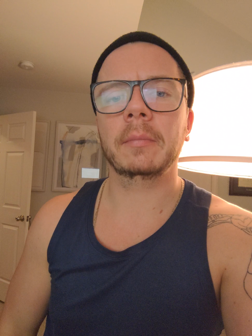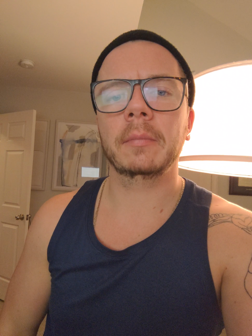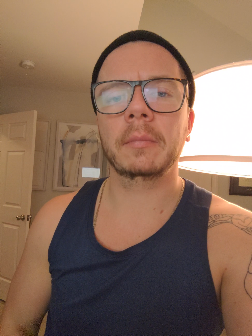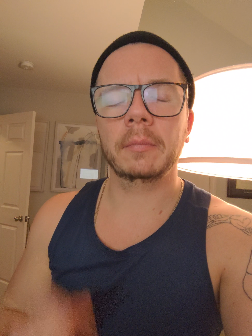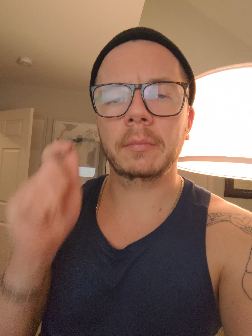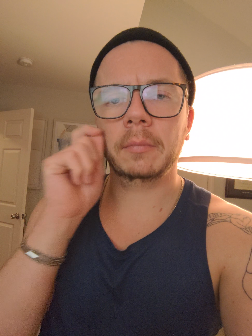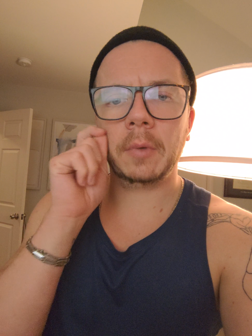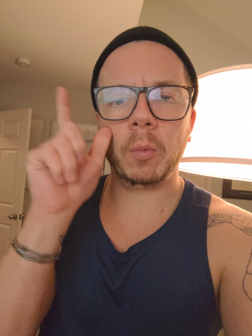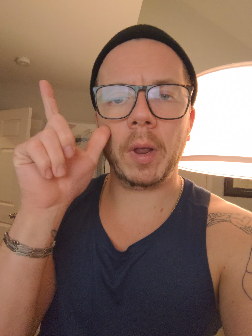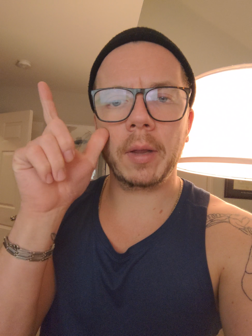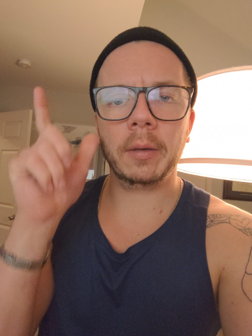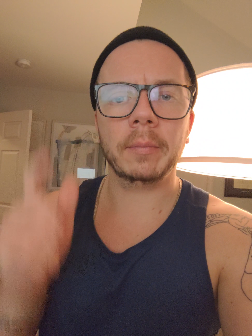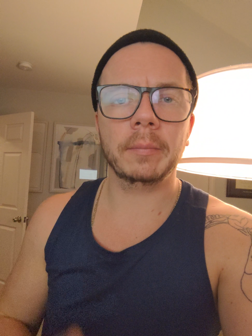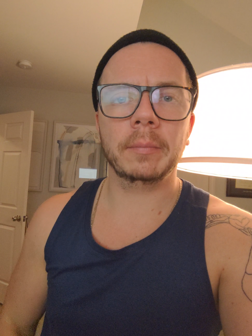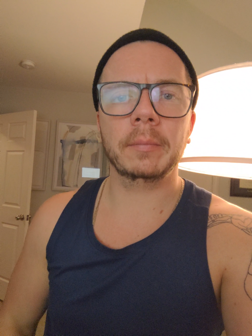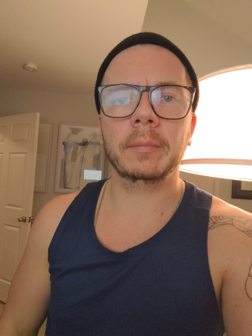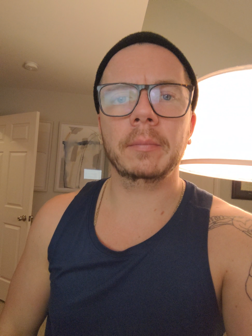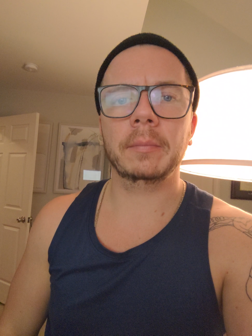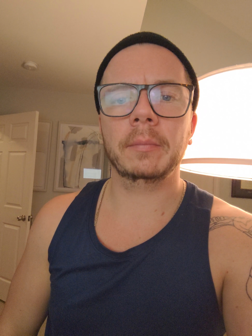awake